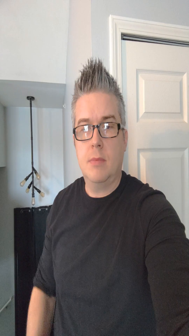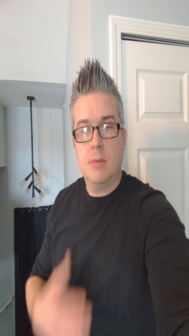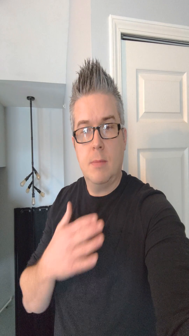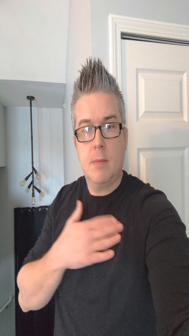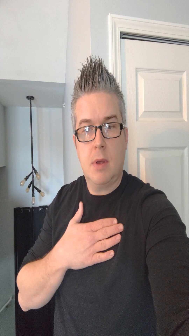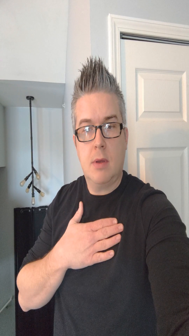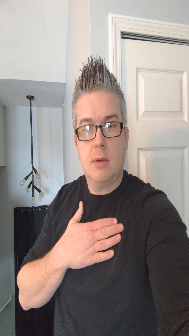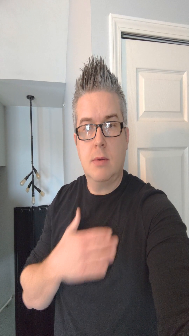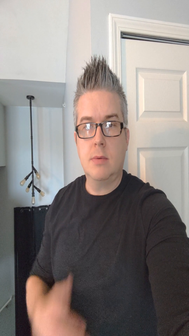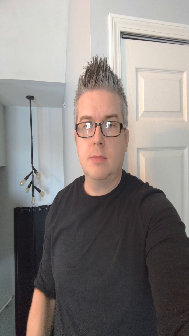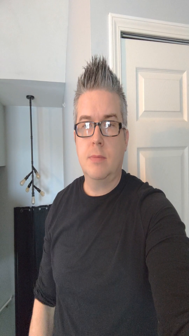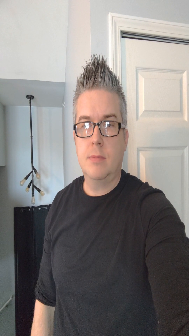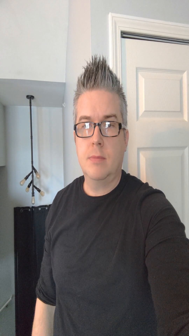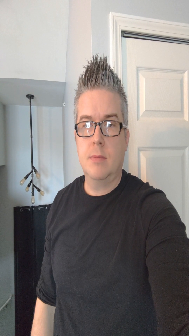my